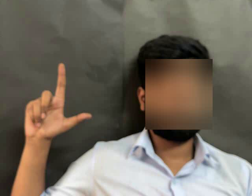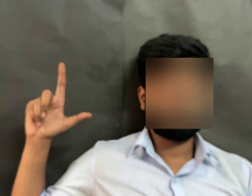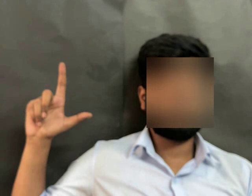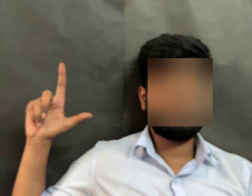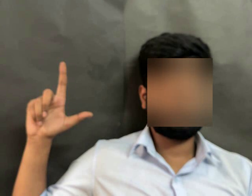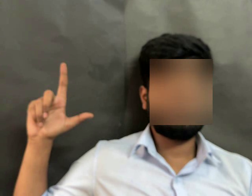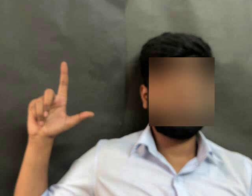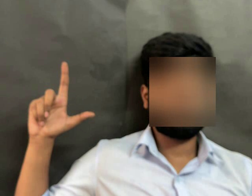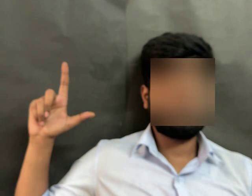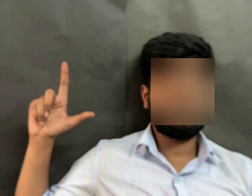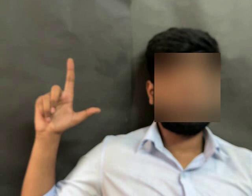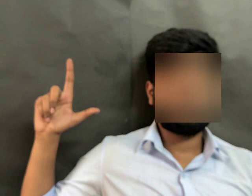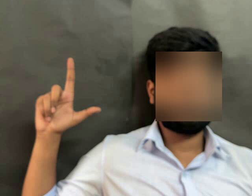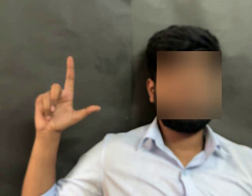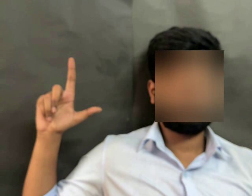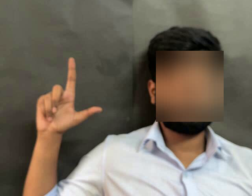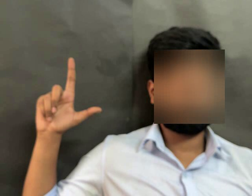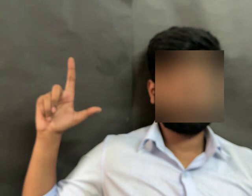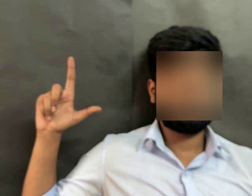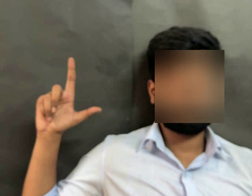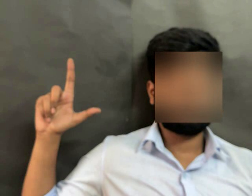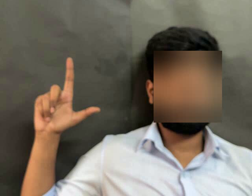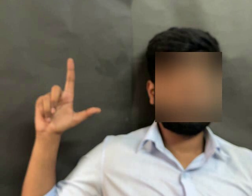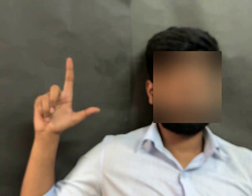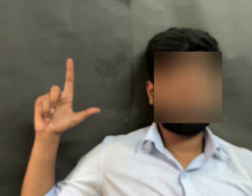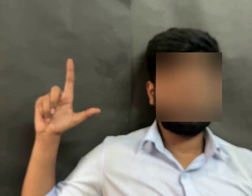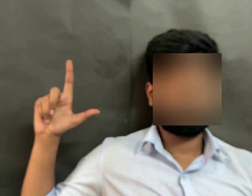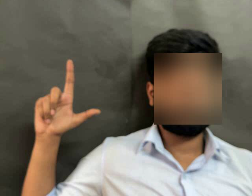L